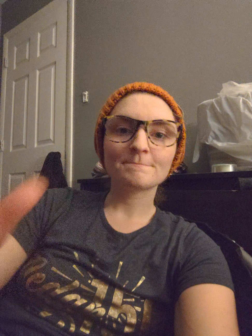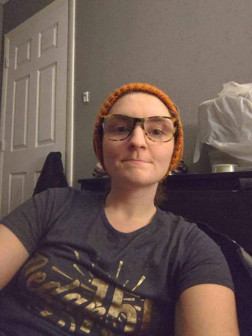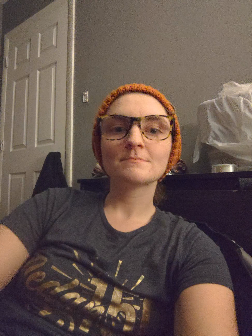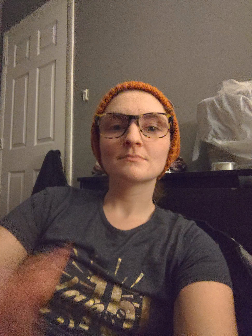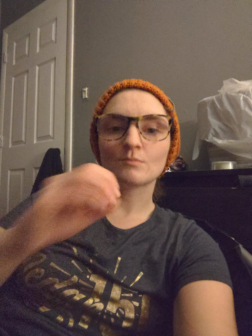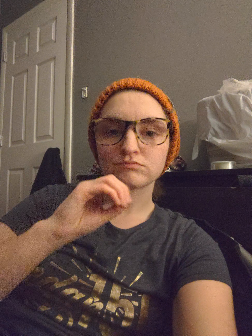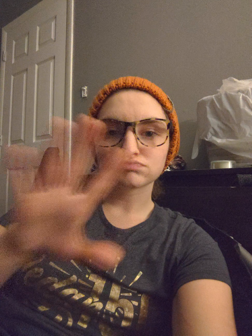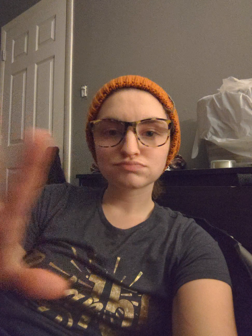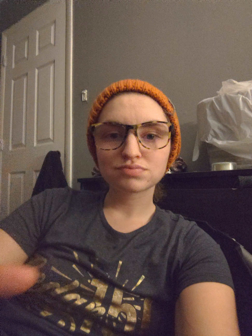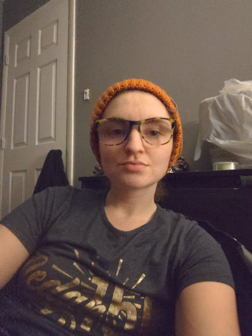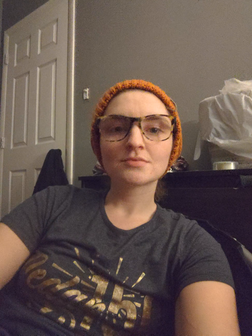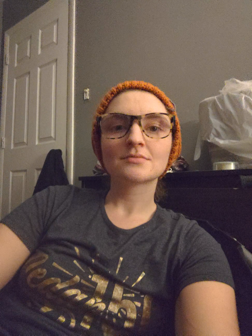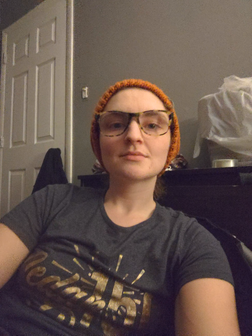blow